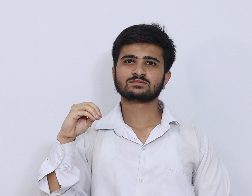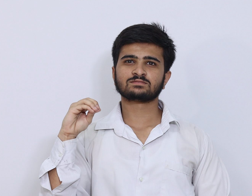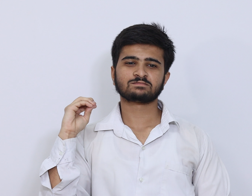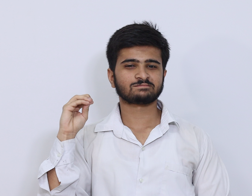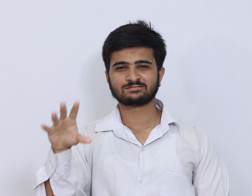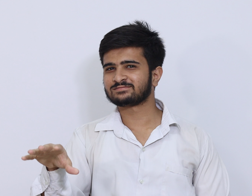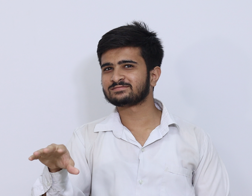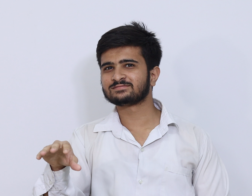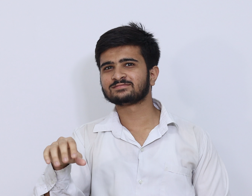bad